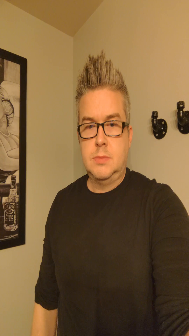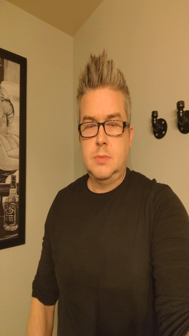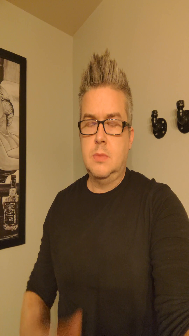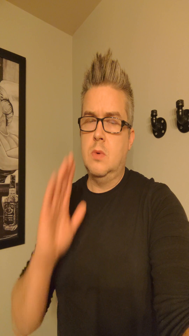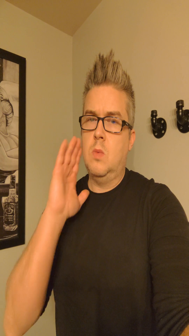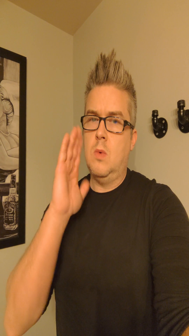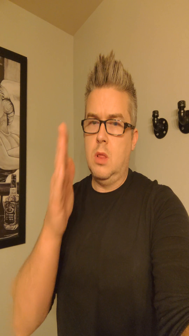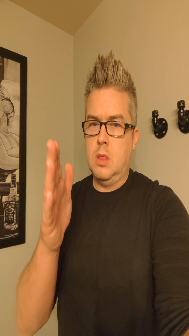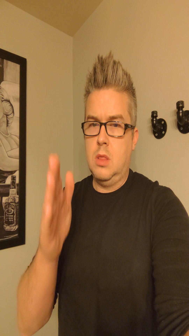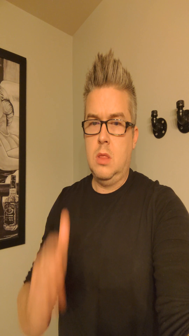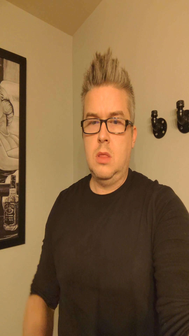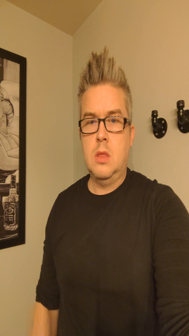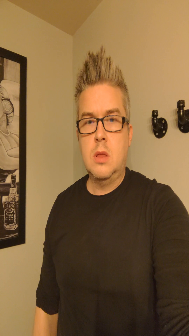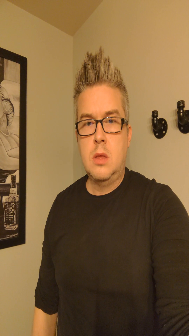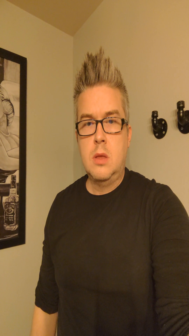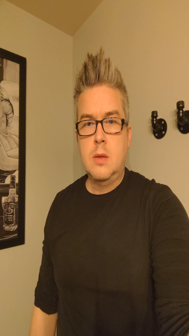will